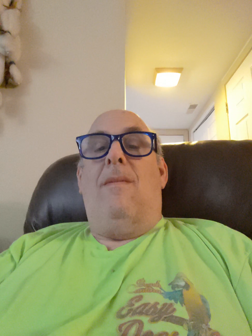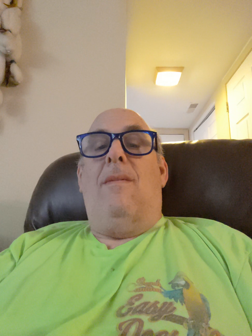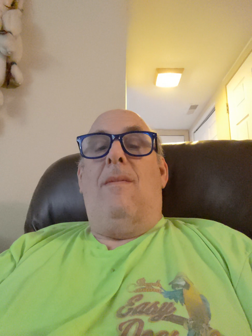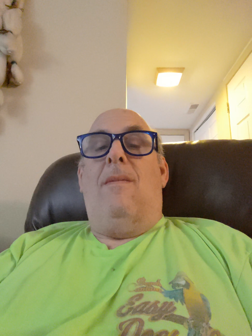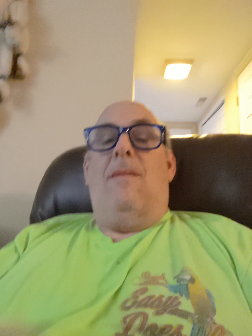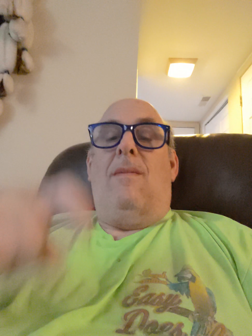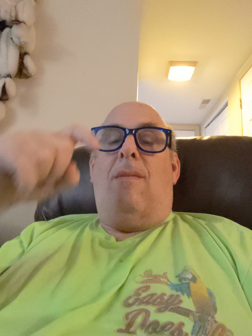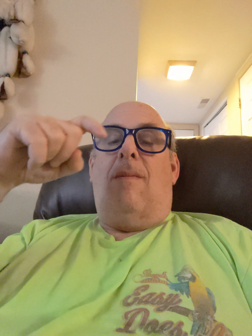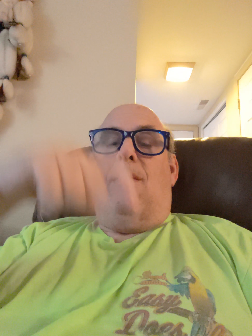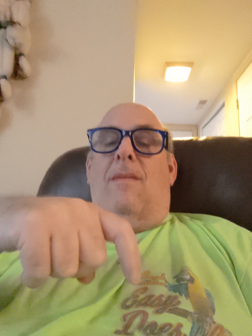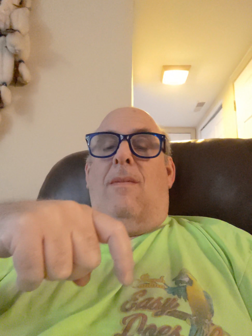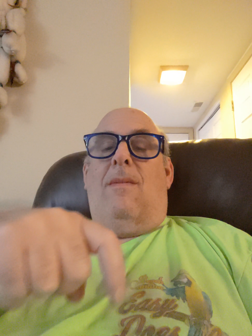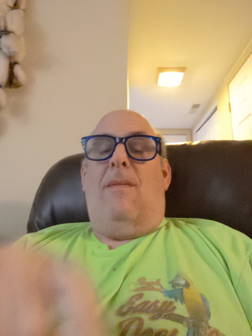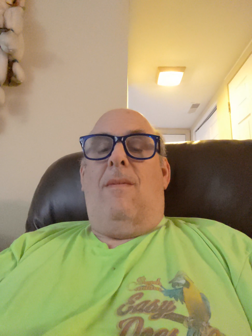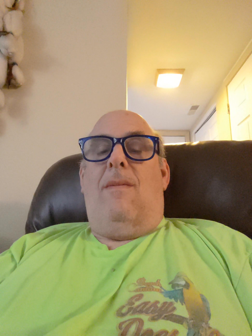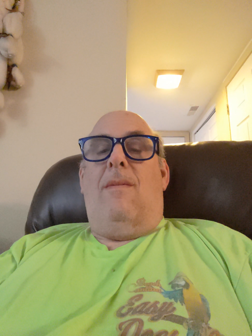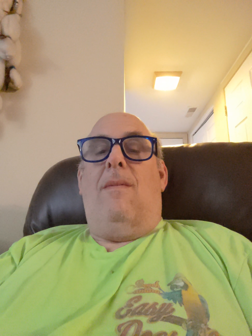time